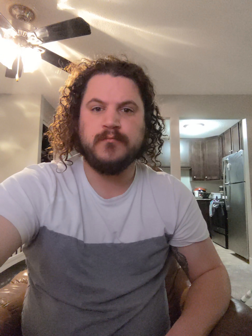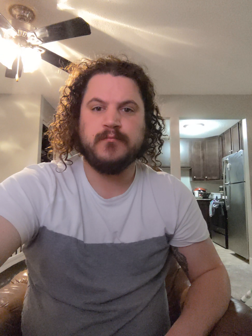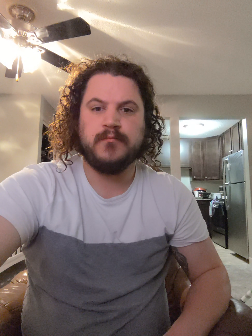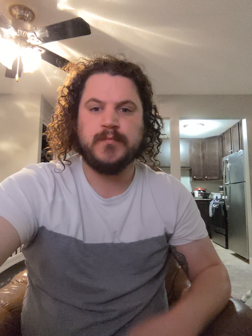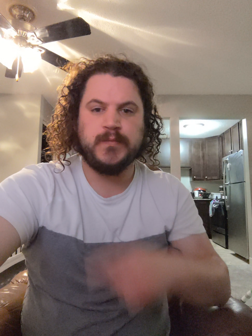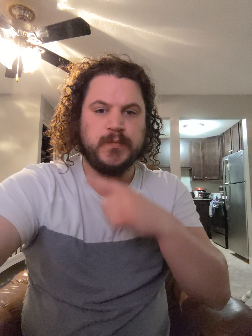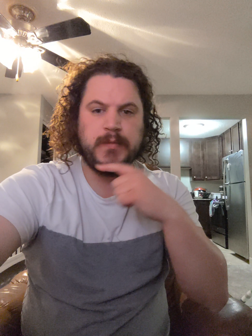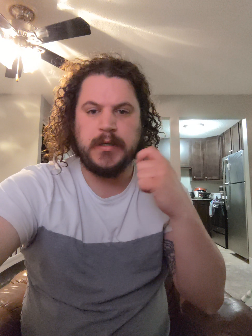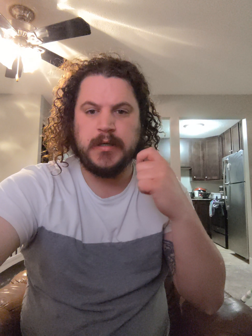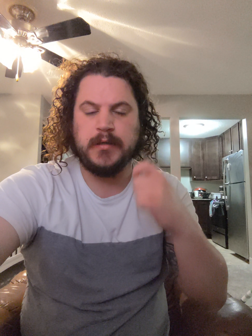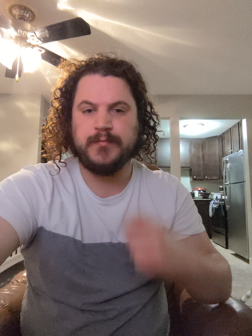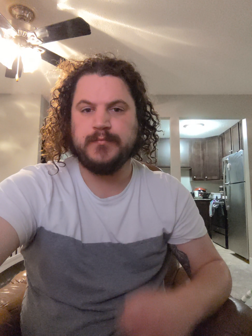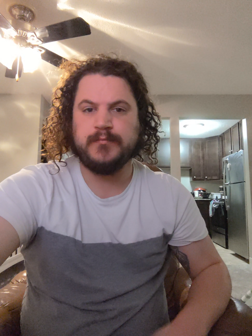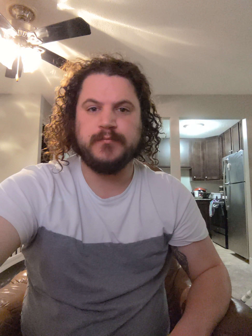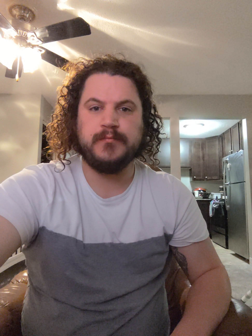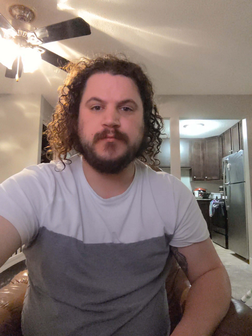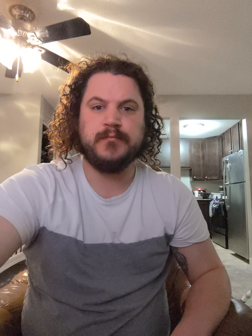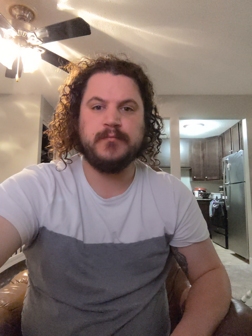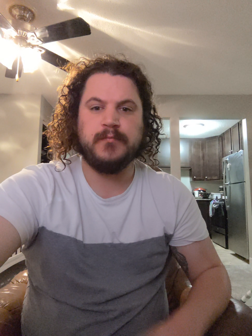dry